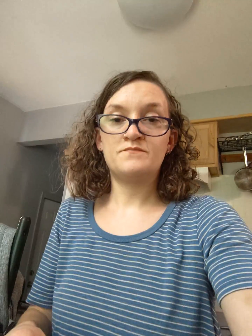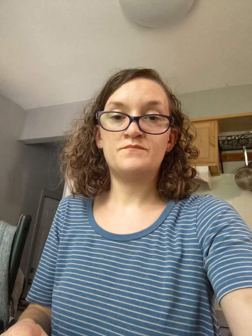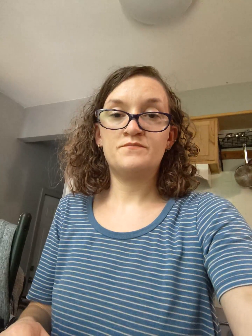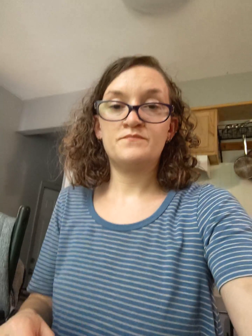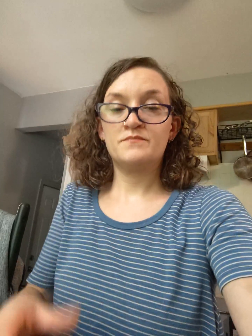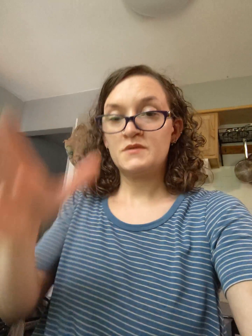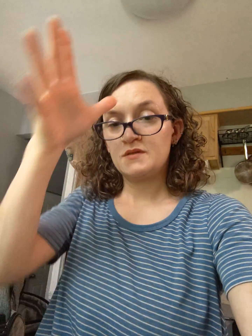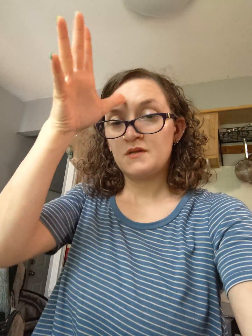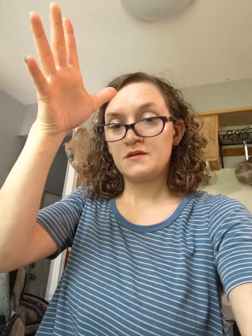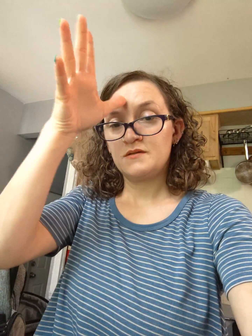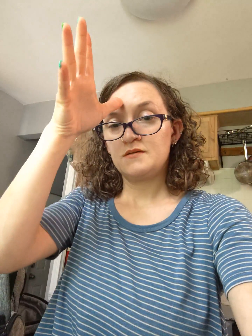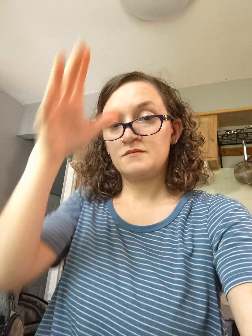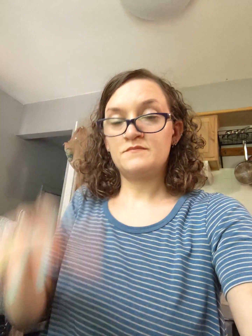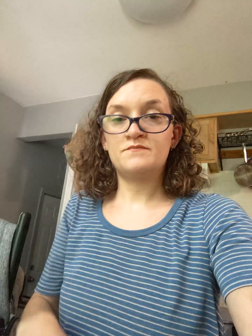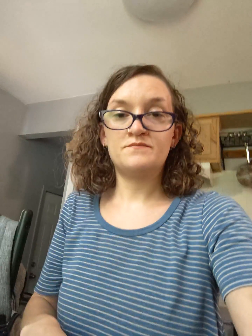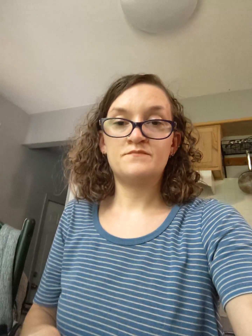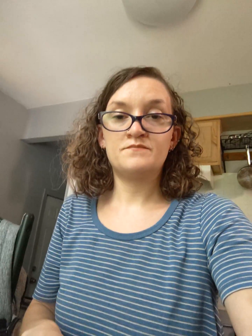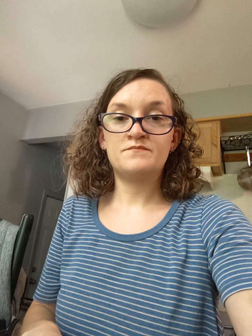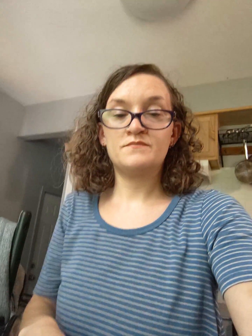daddy